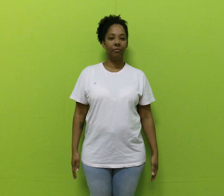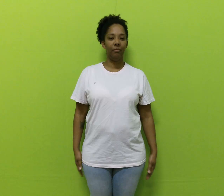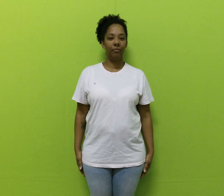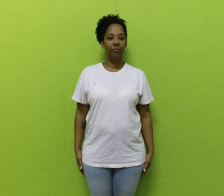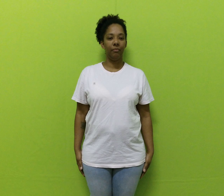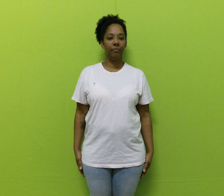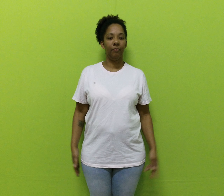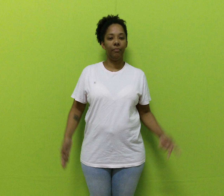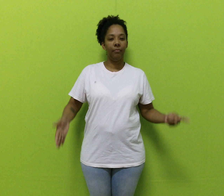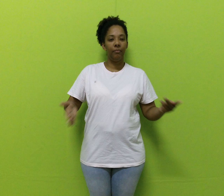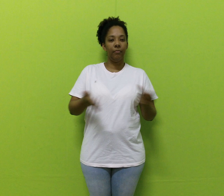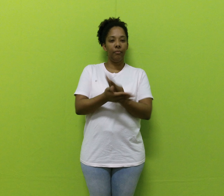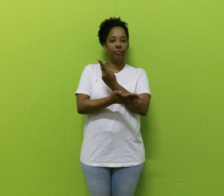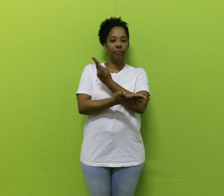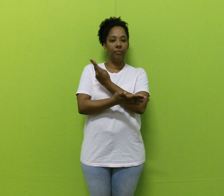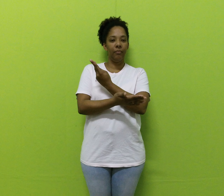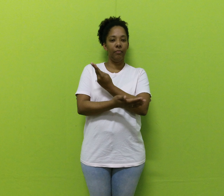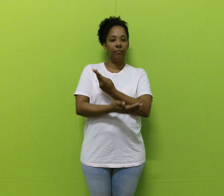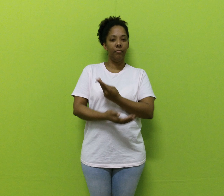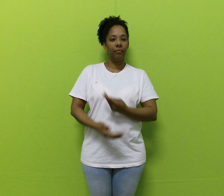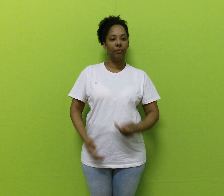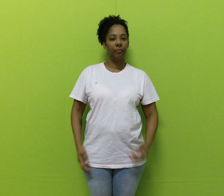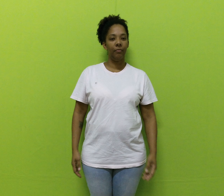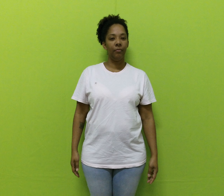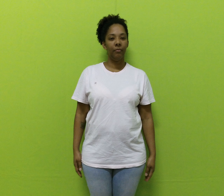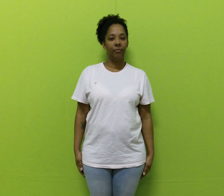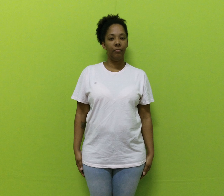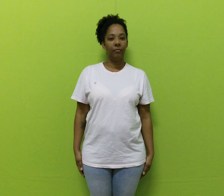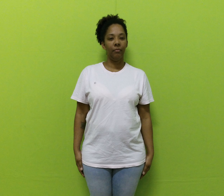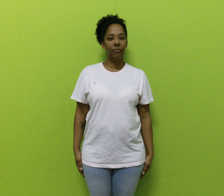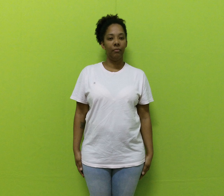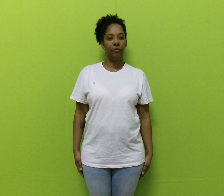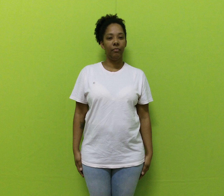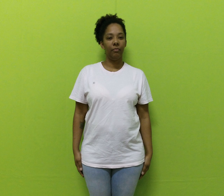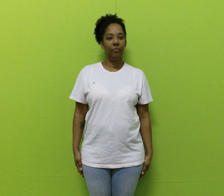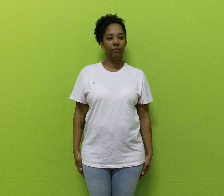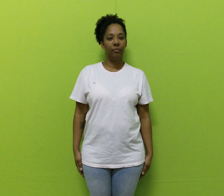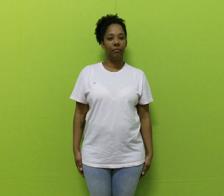acontecer